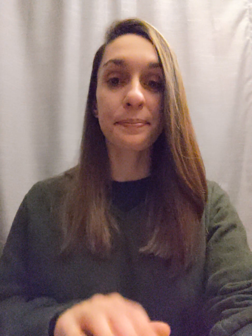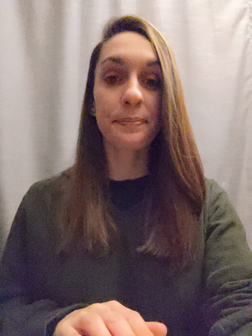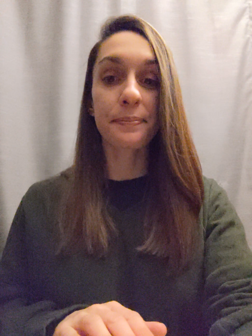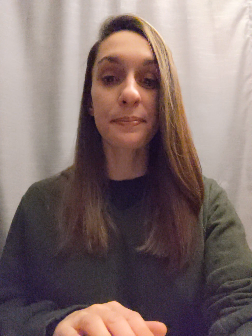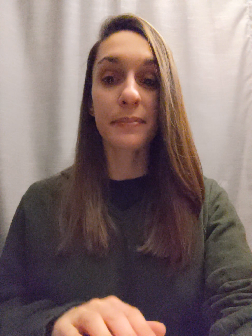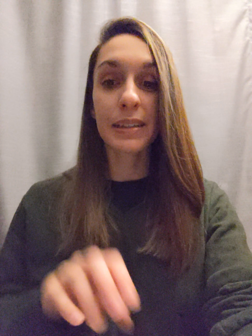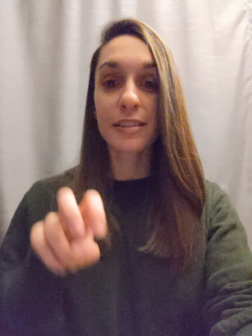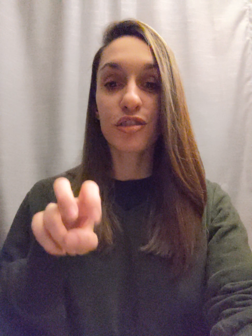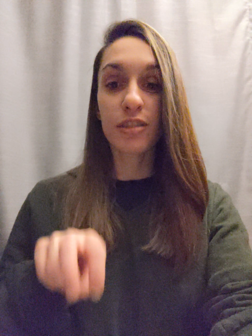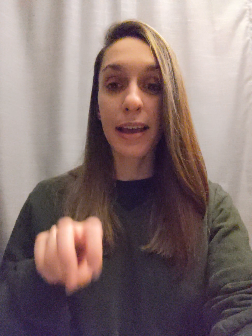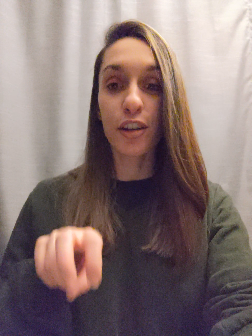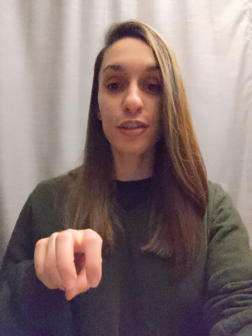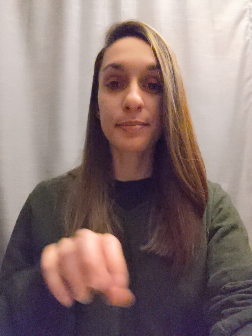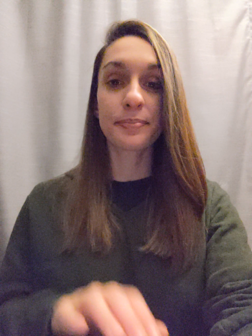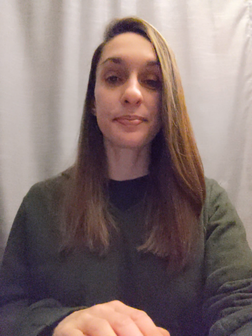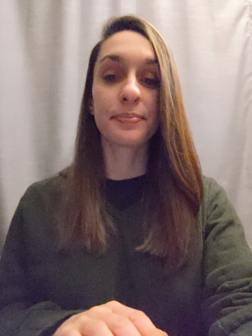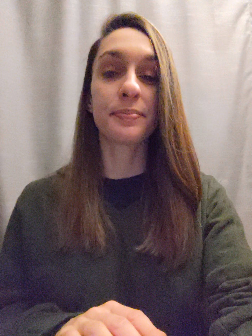chair